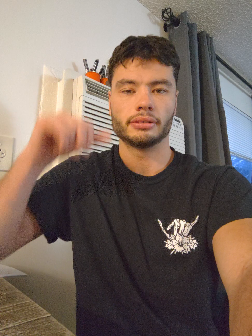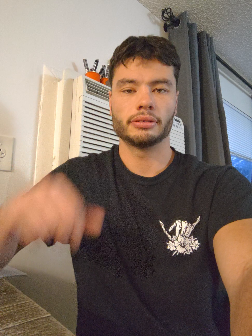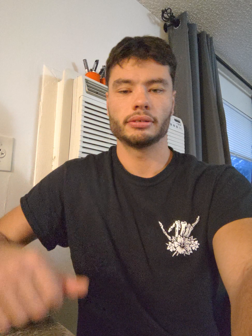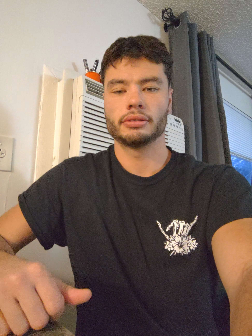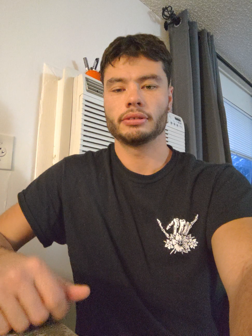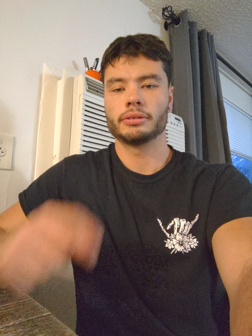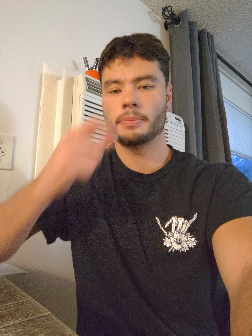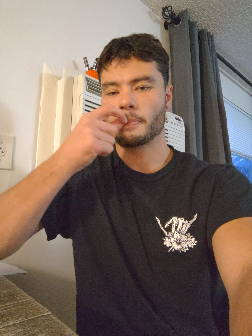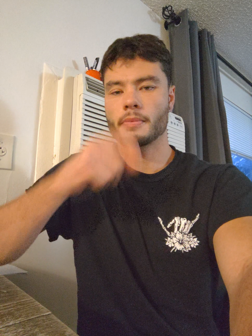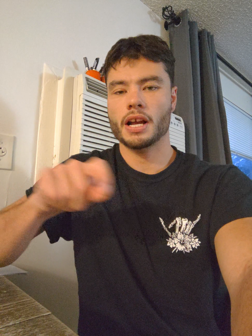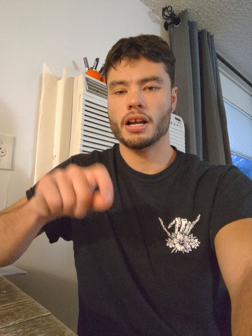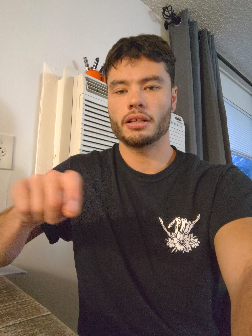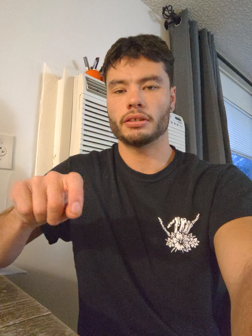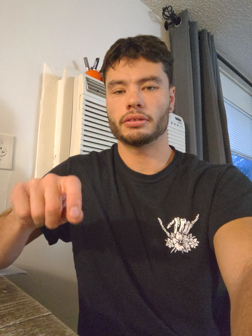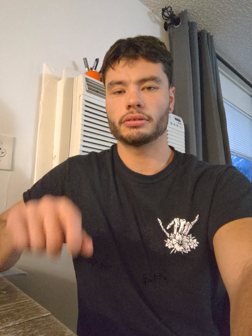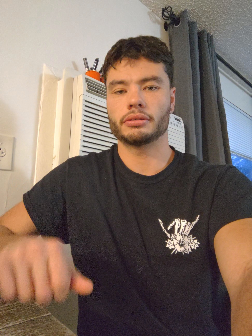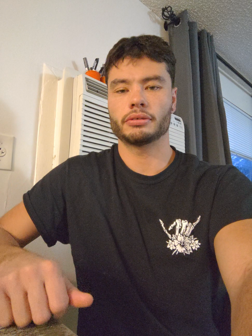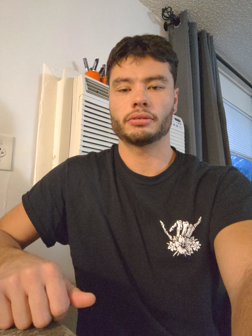pen